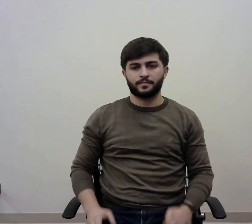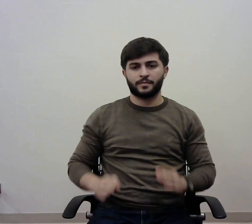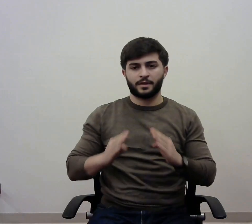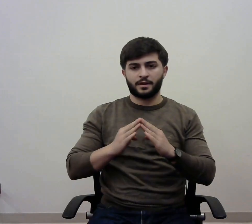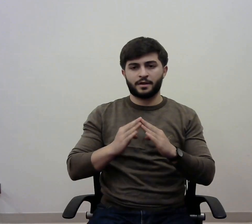ev